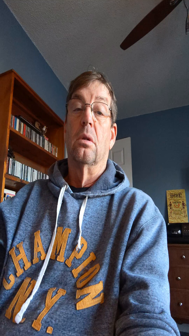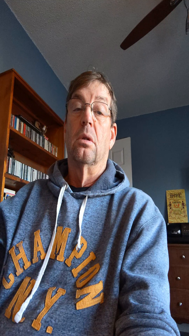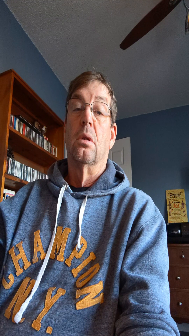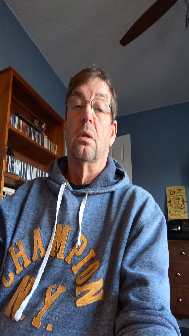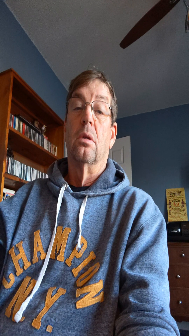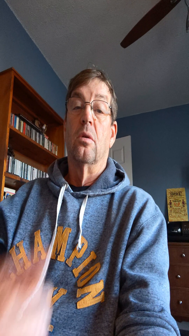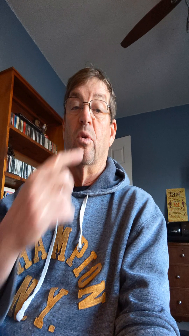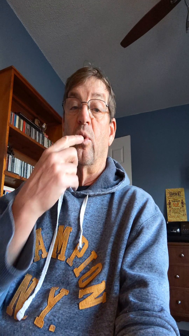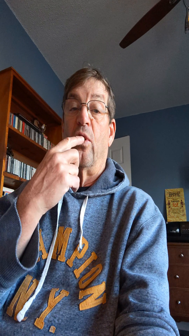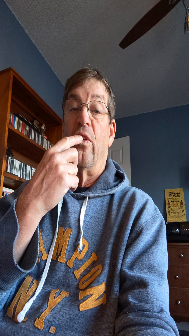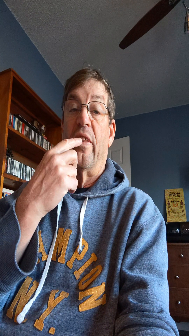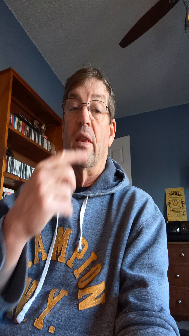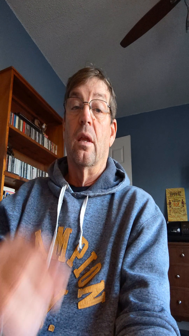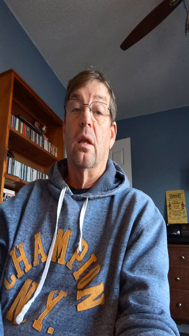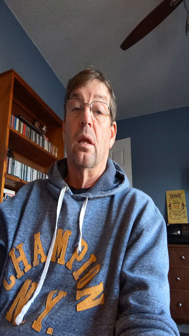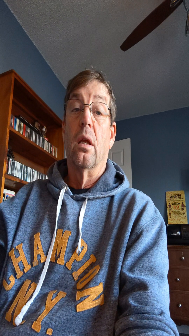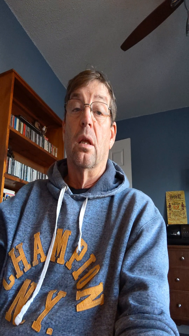tooth